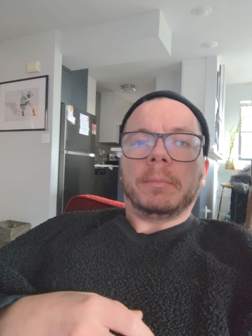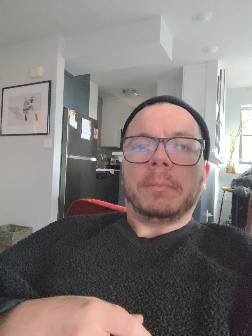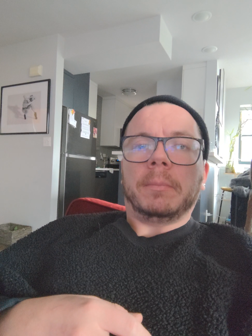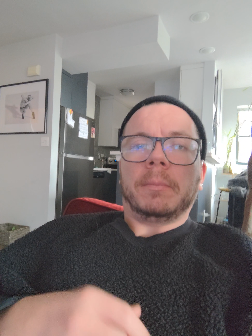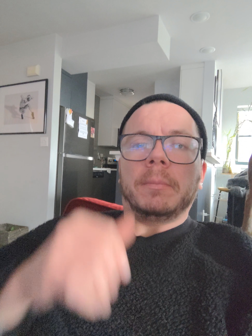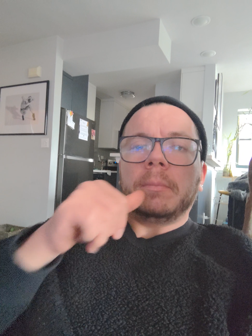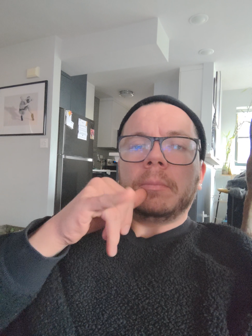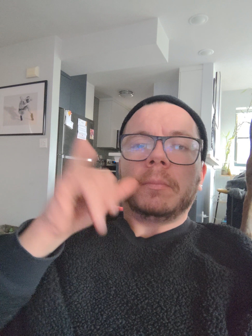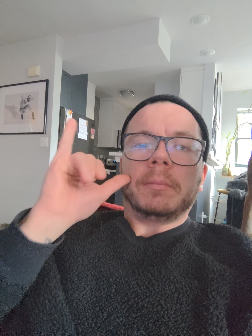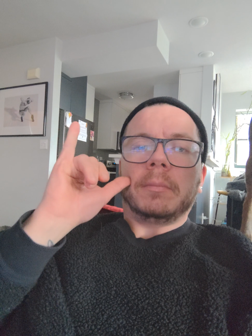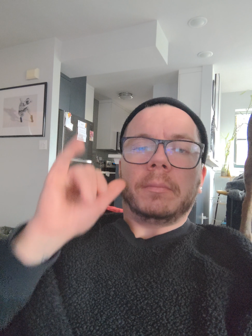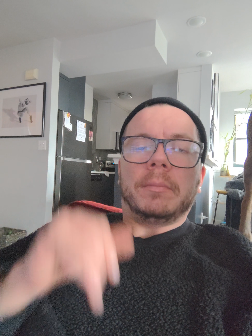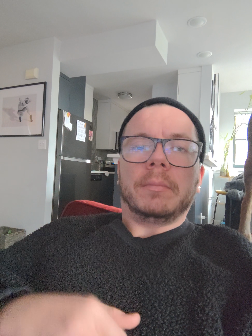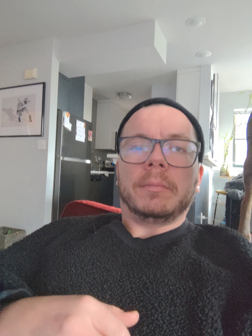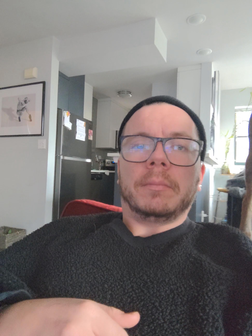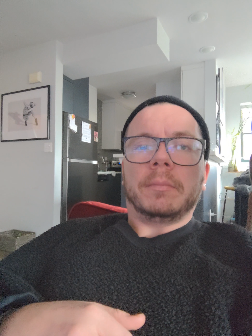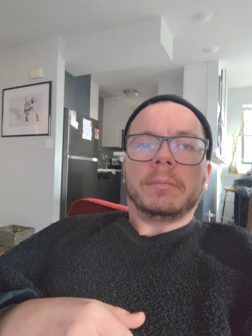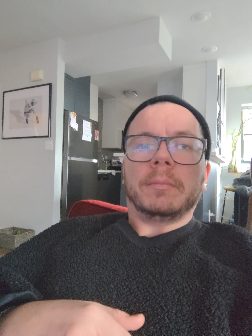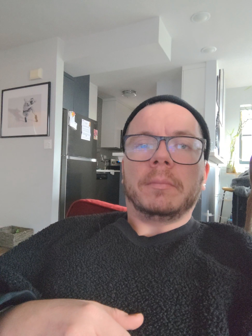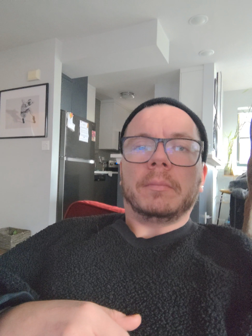yesterday